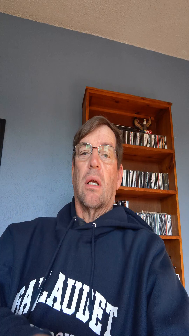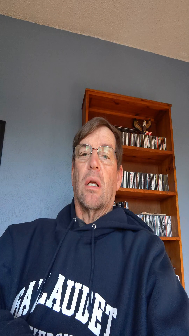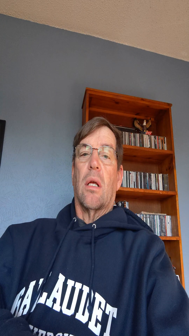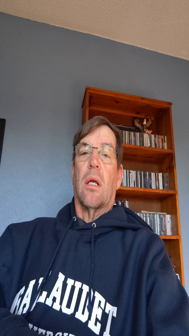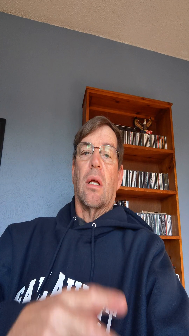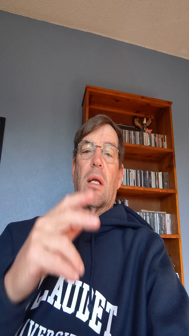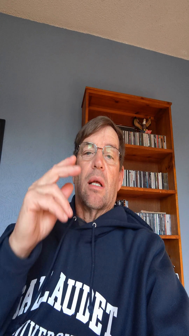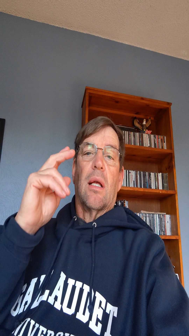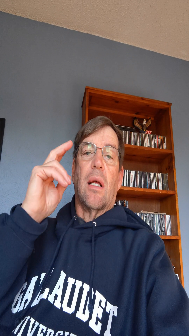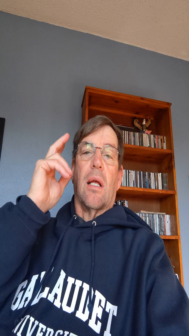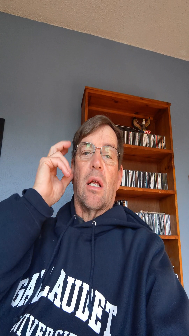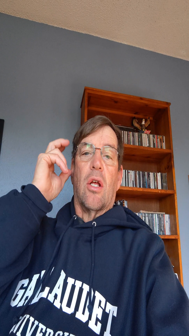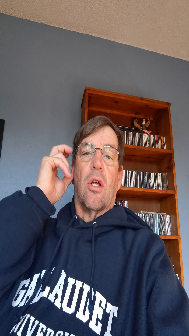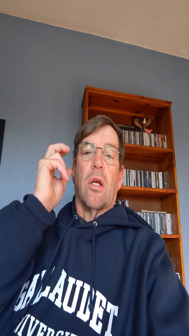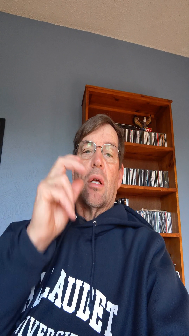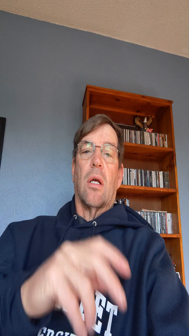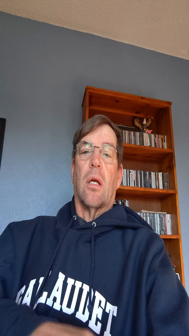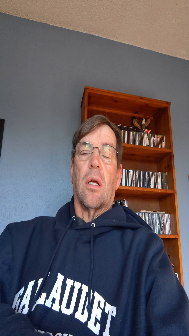hear